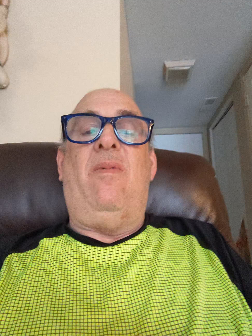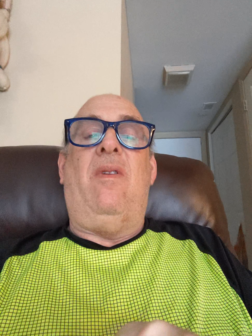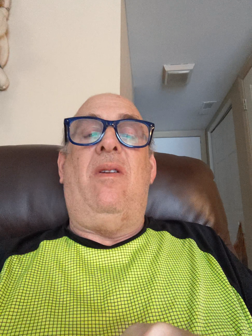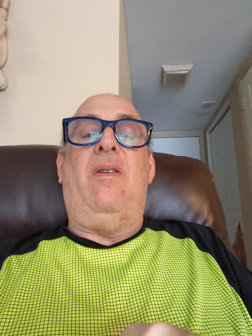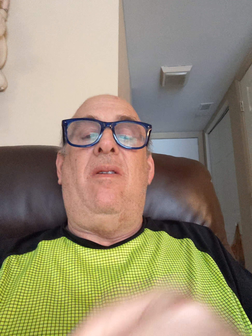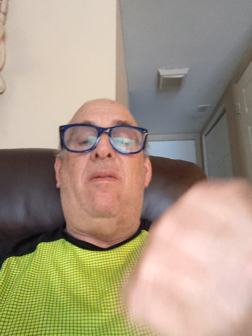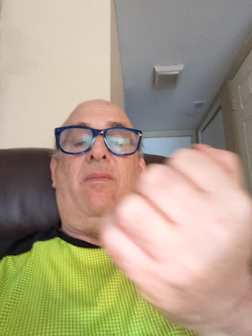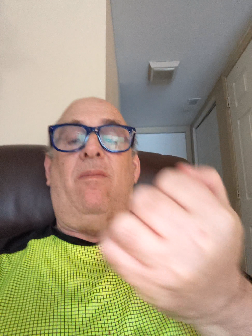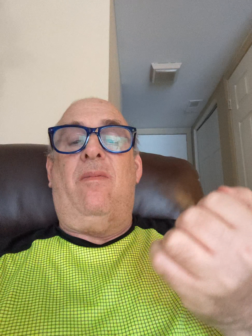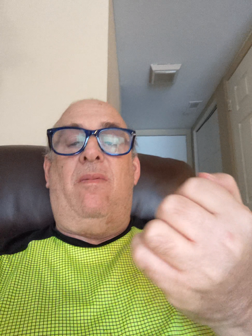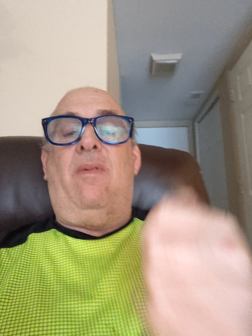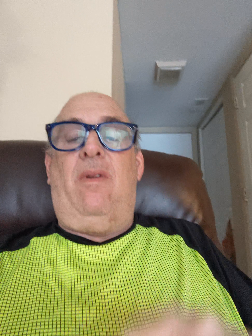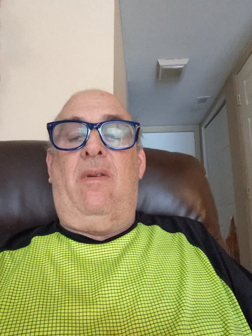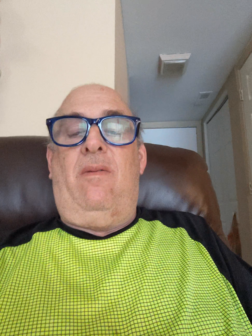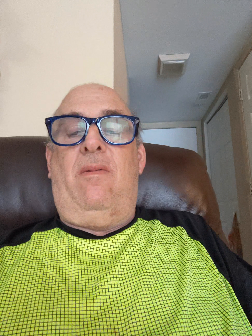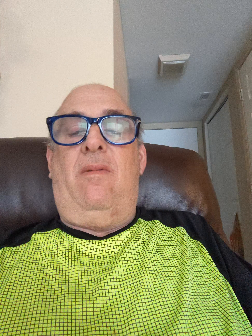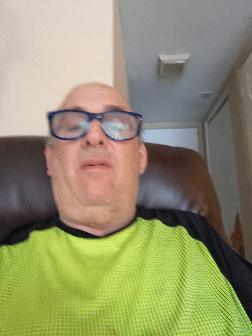drawer